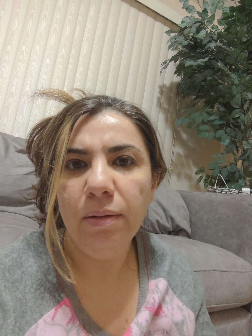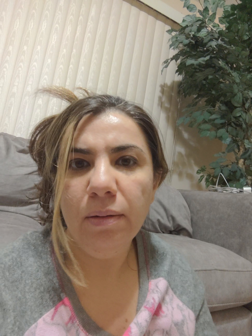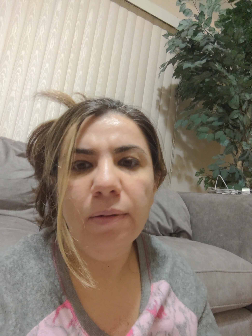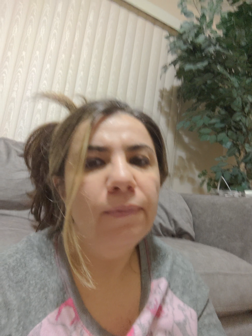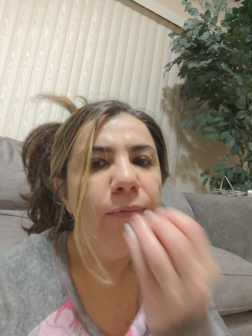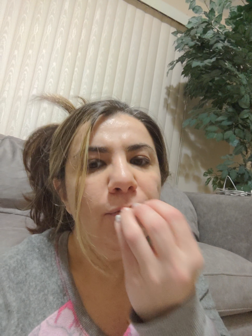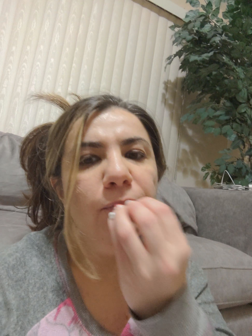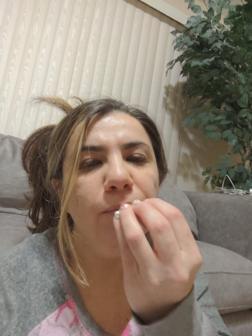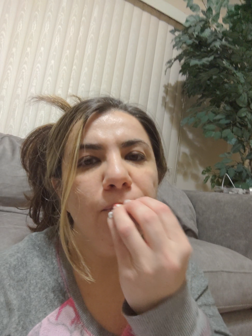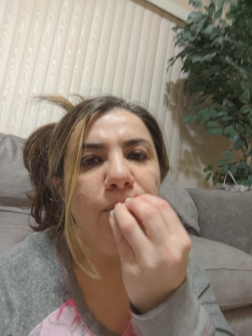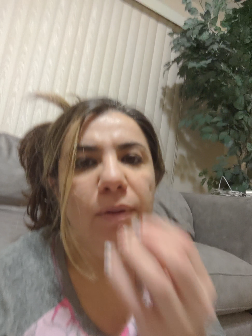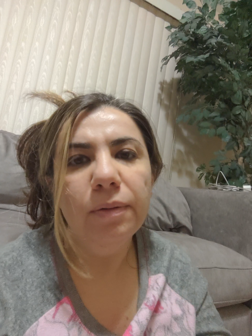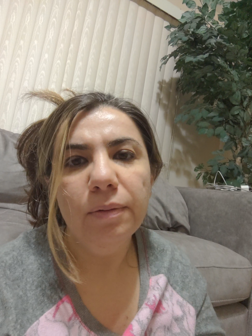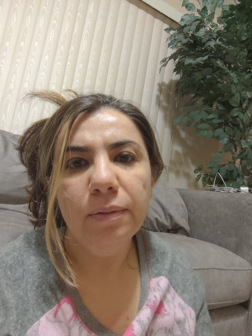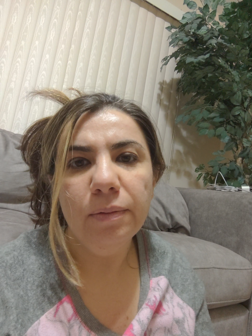food